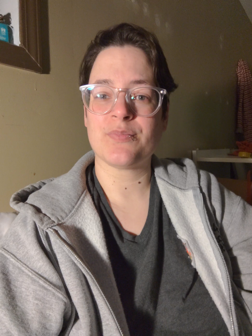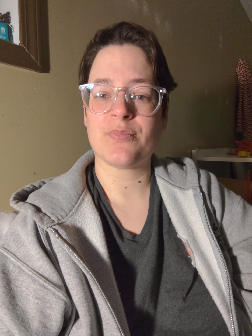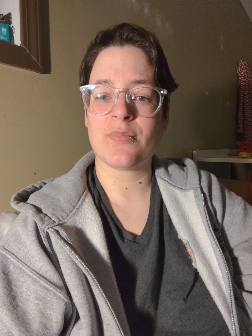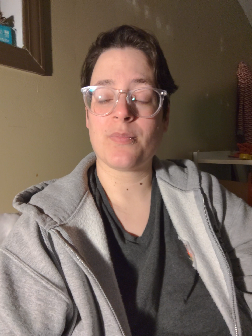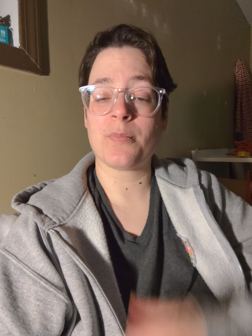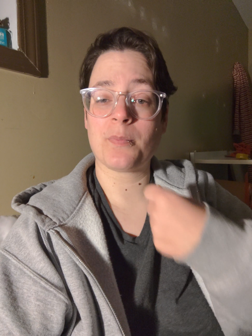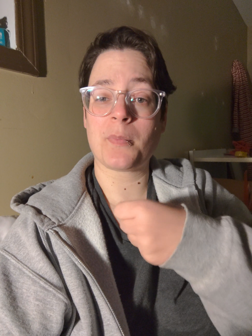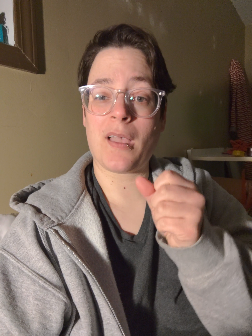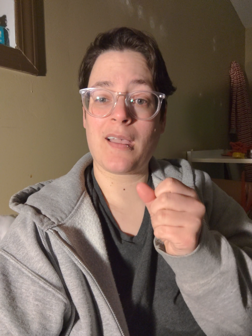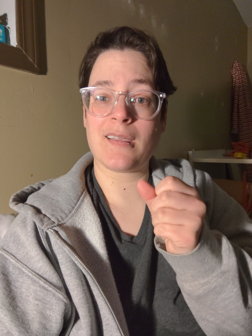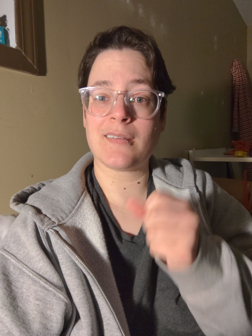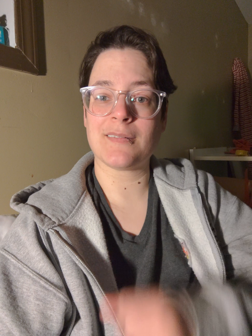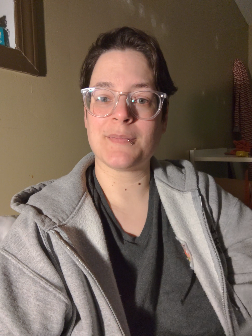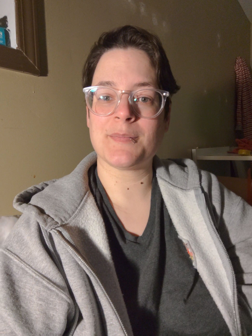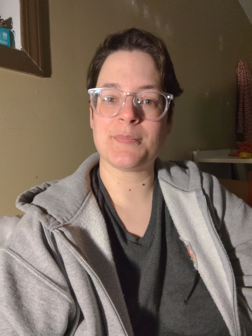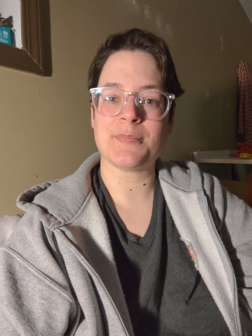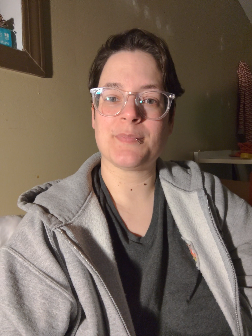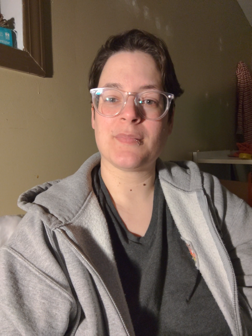make